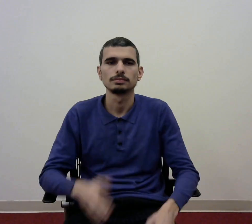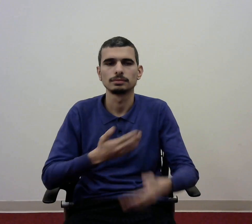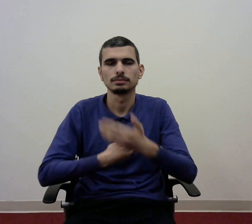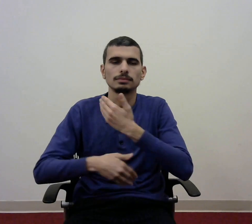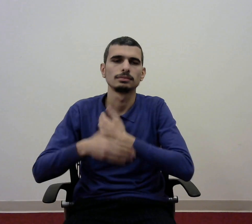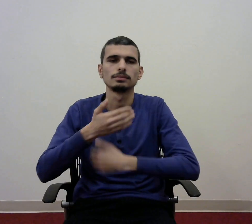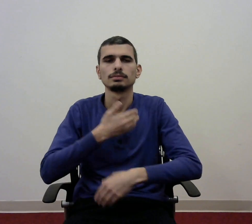əlil